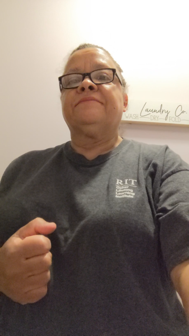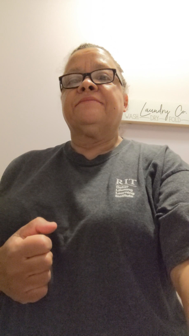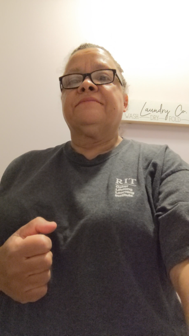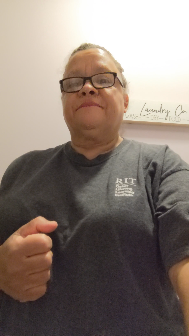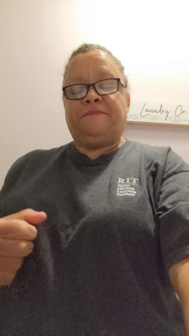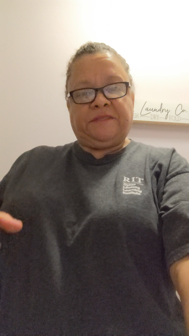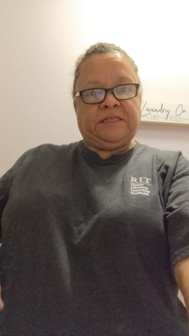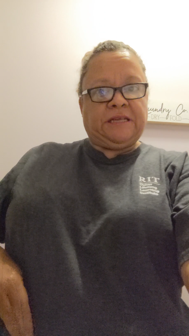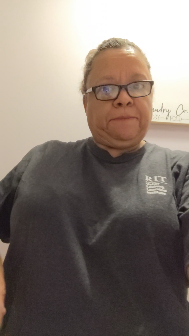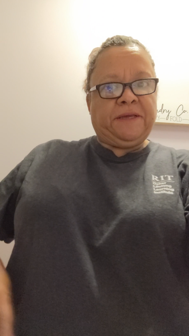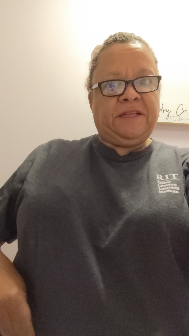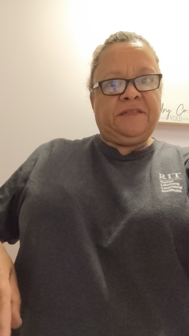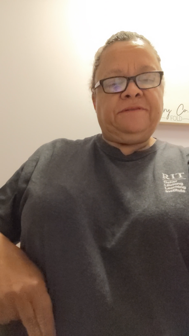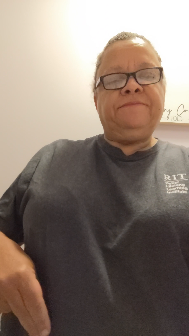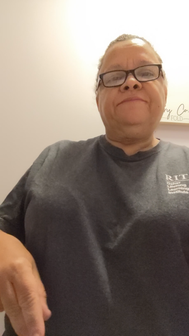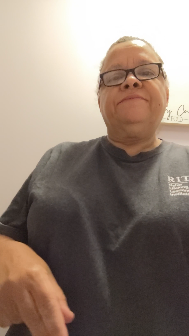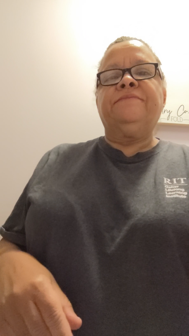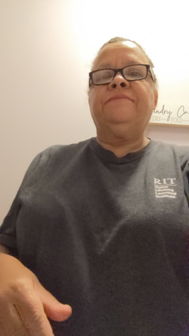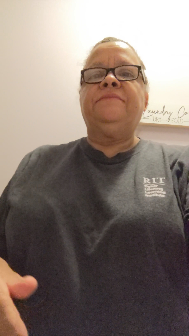diaper